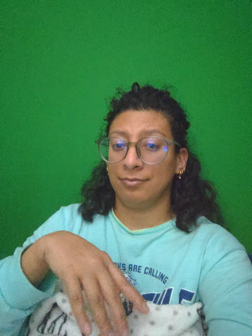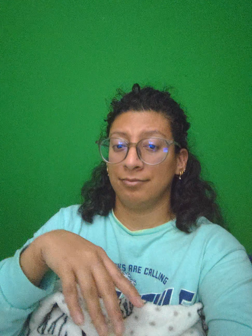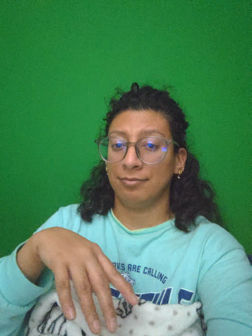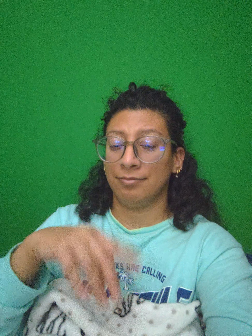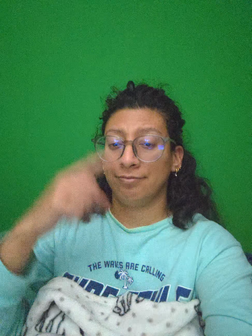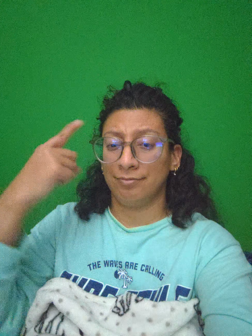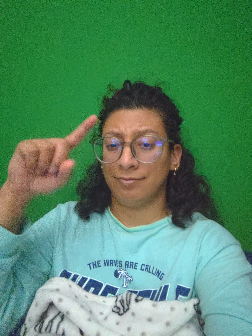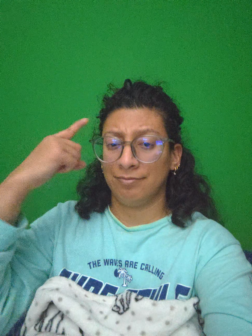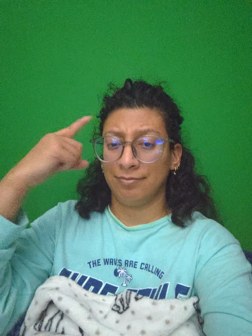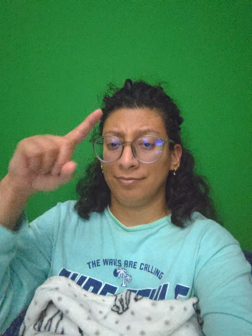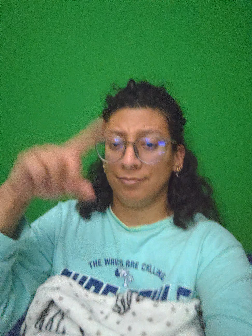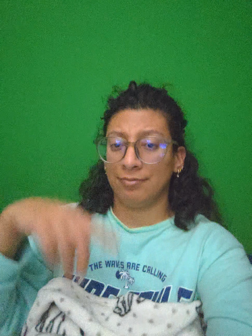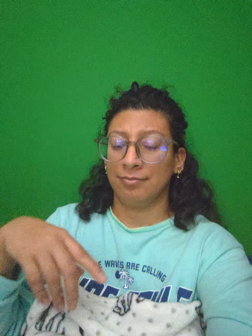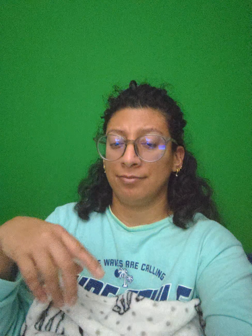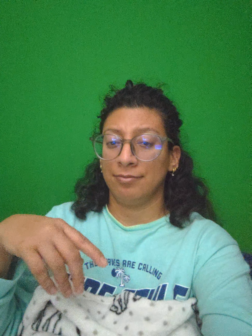for